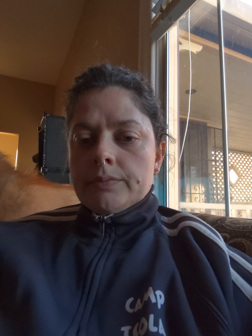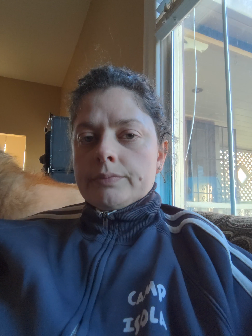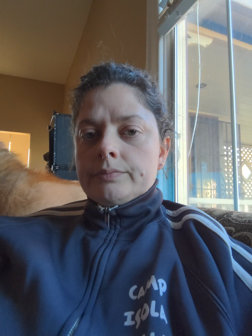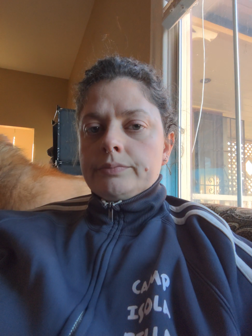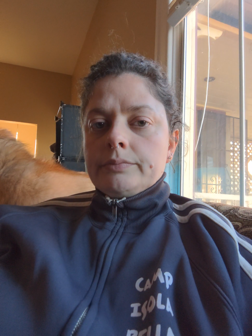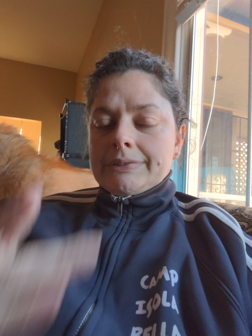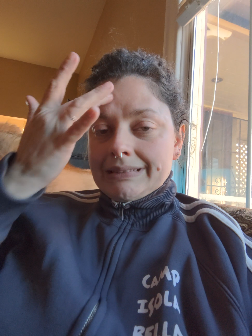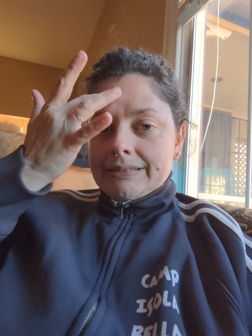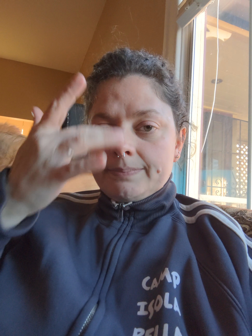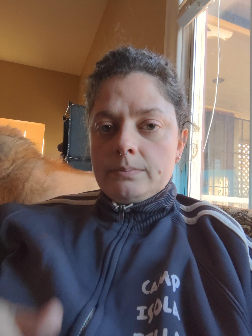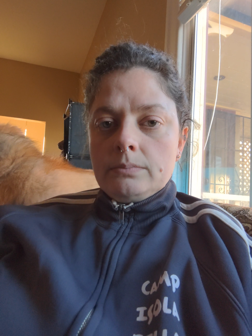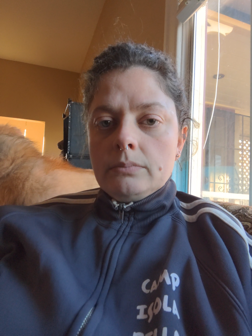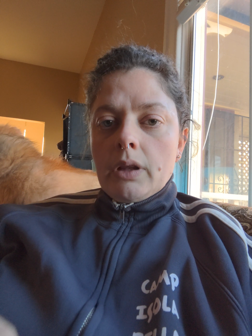sick